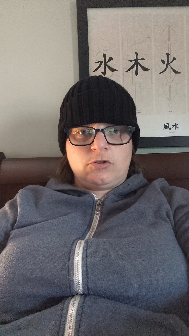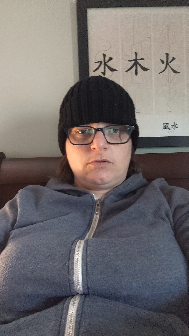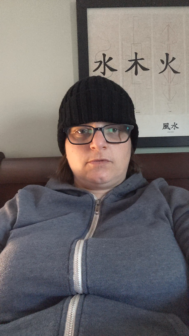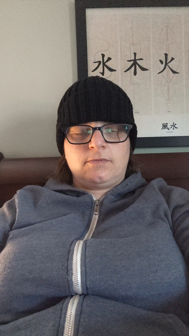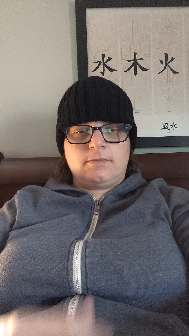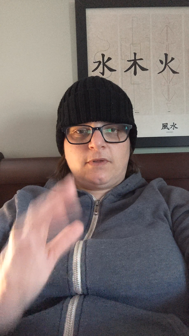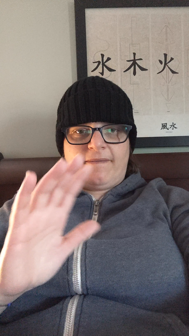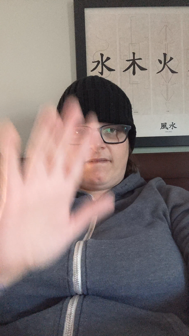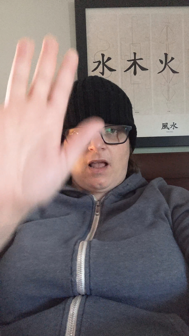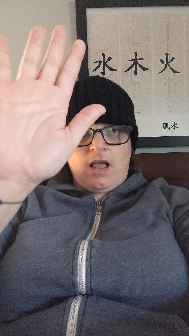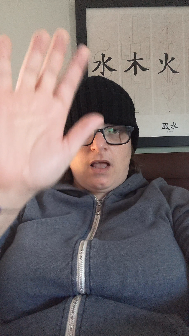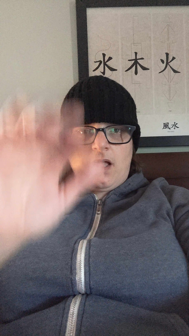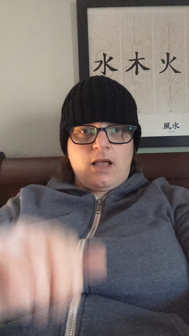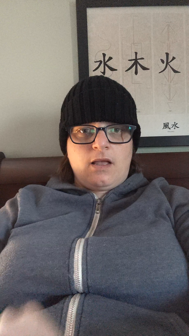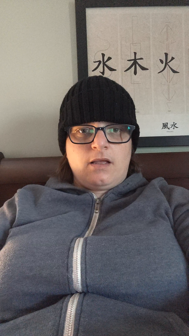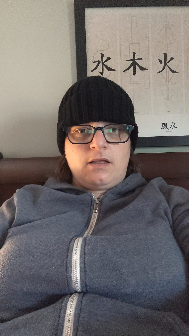give me five